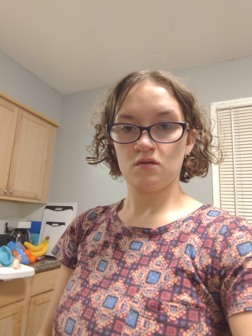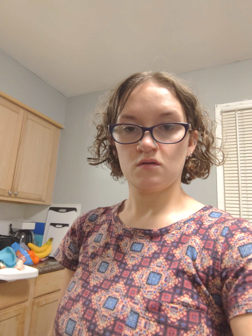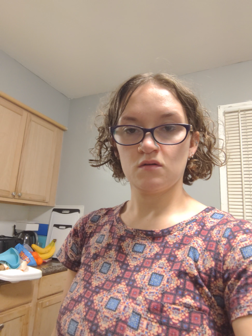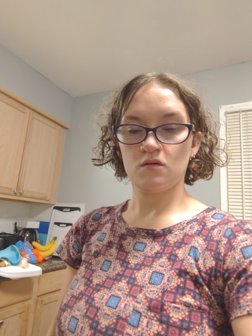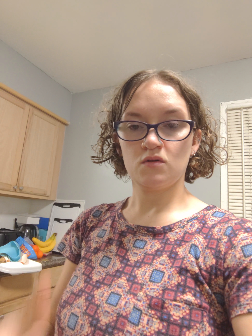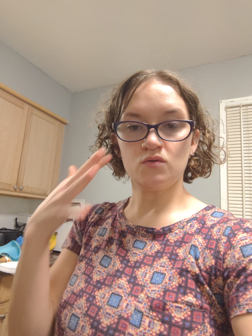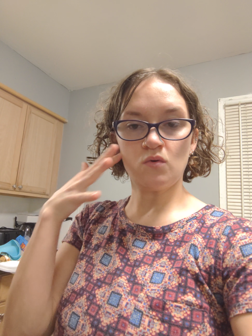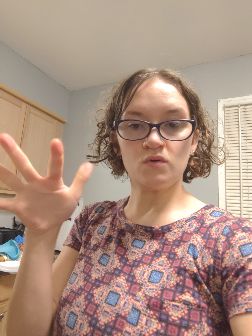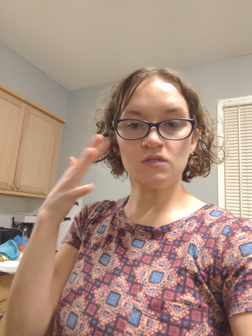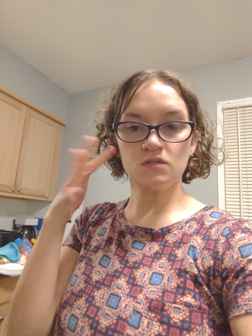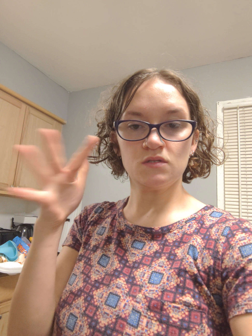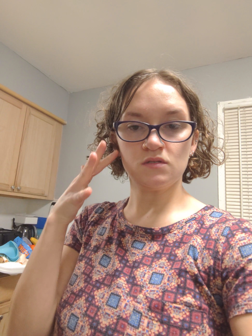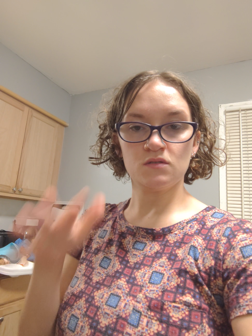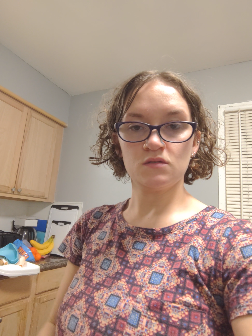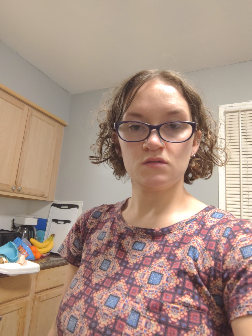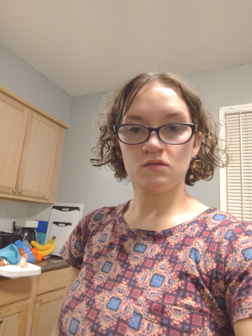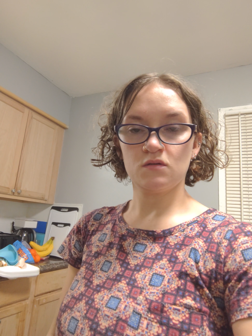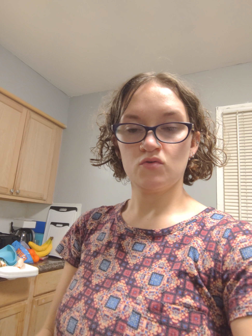noisy